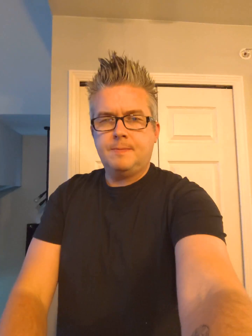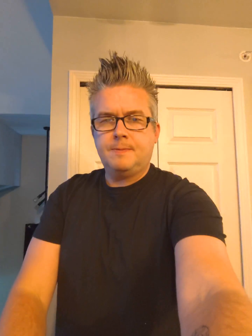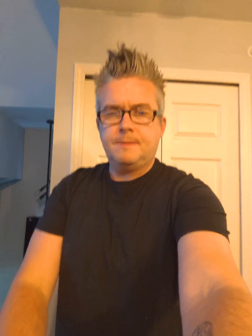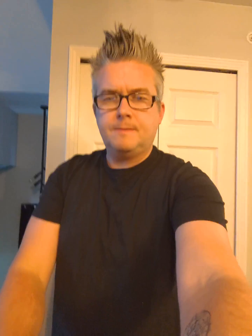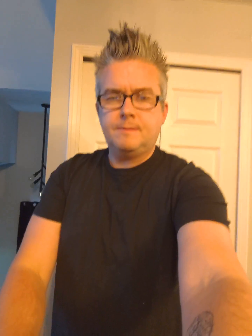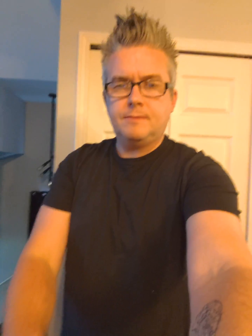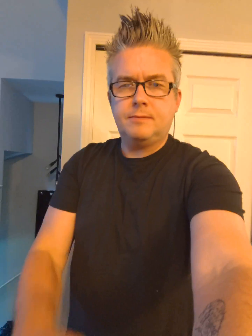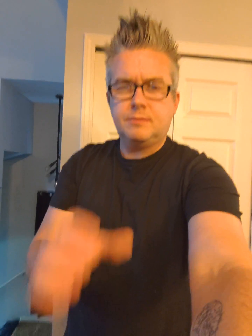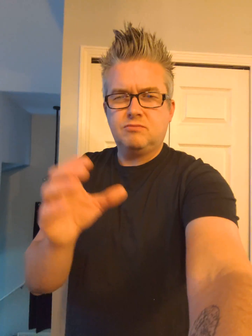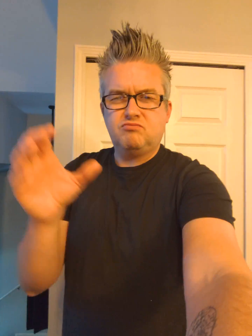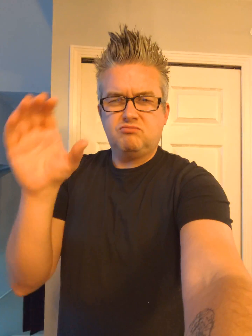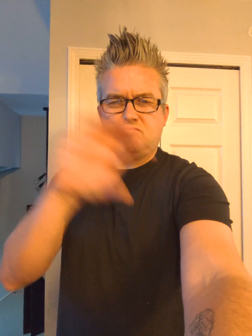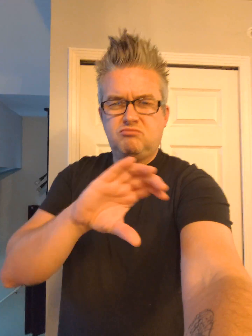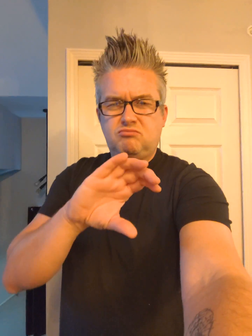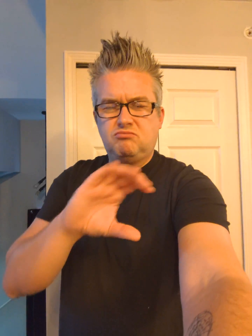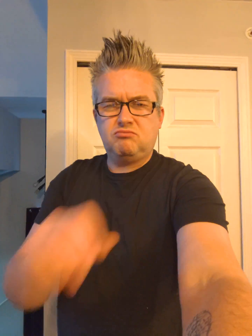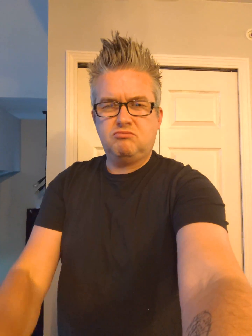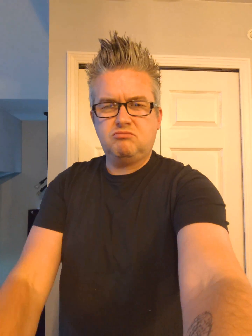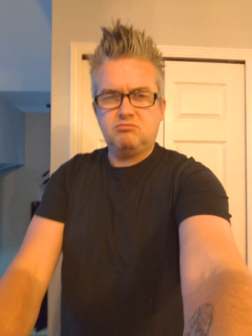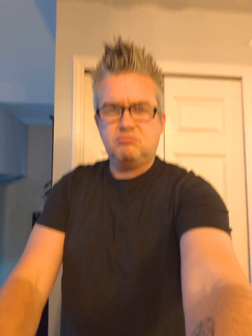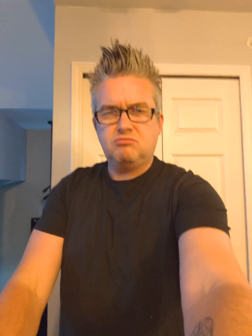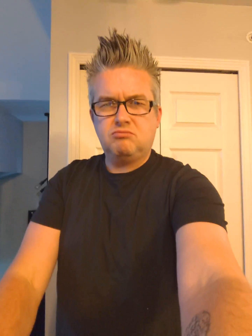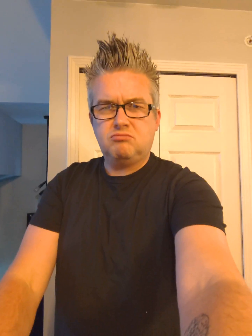dump